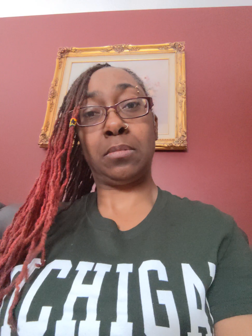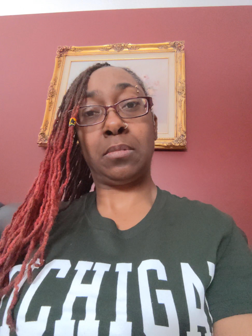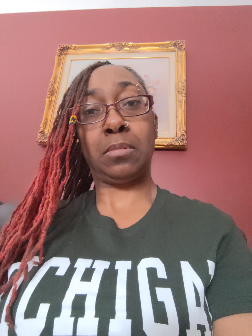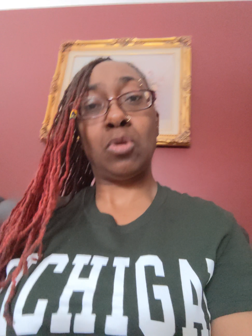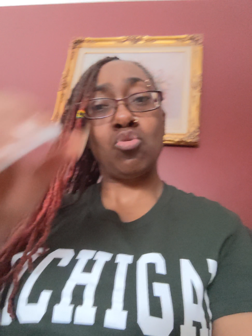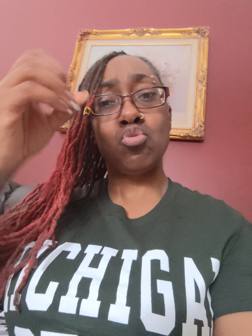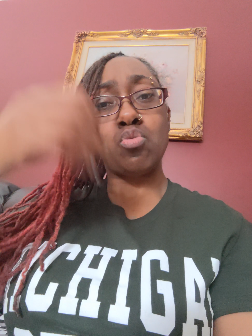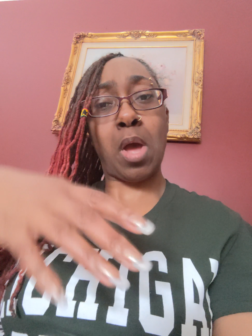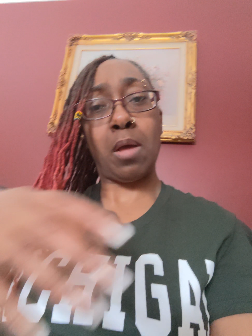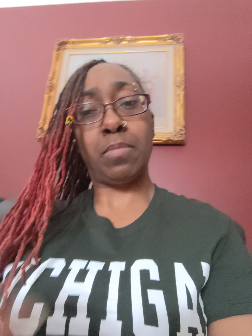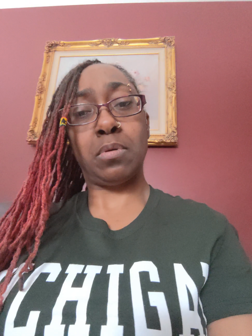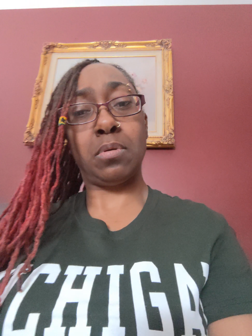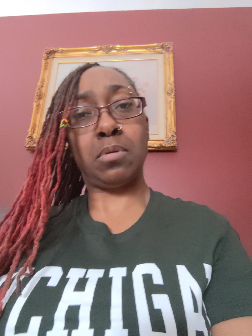drop